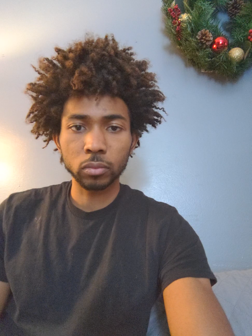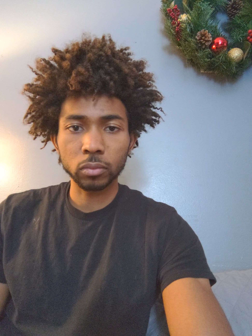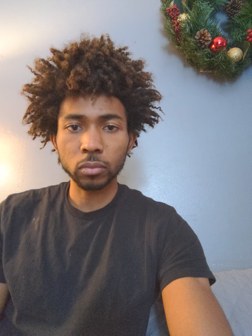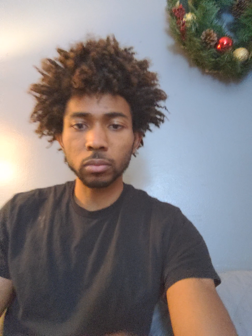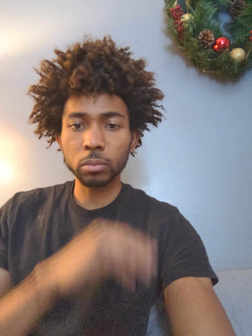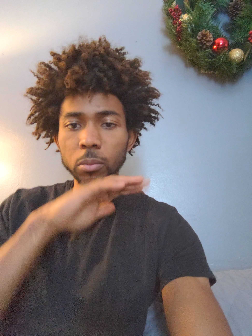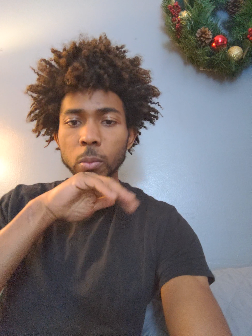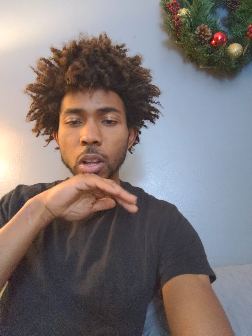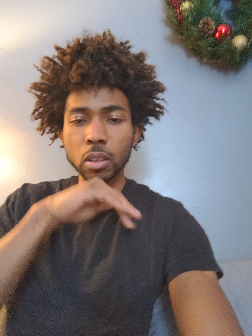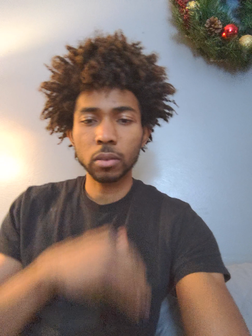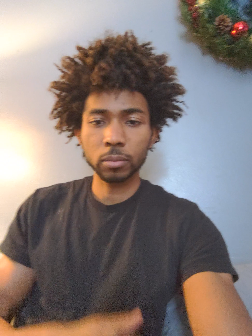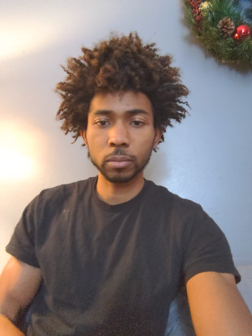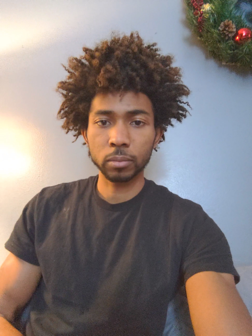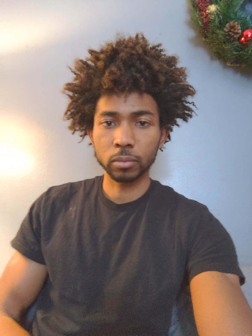pig